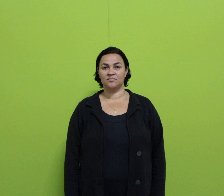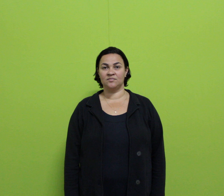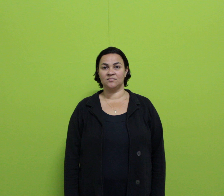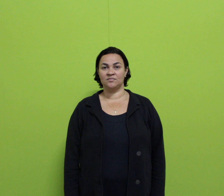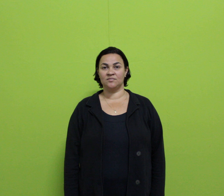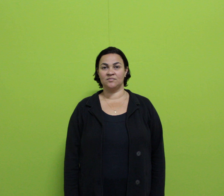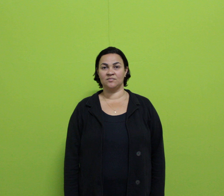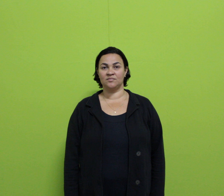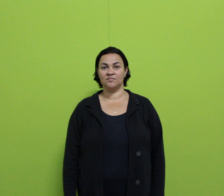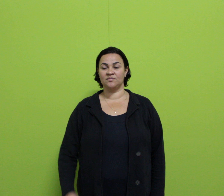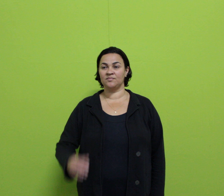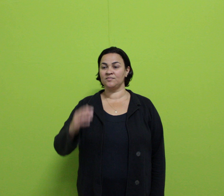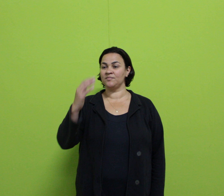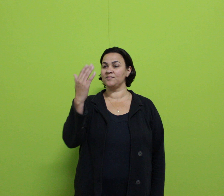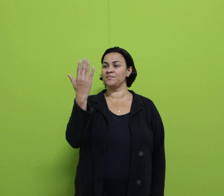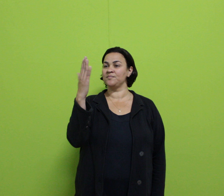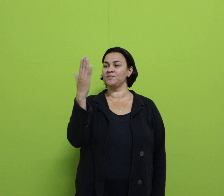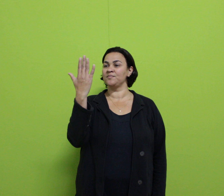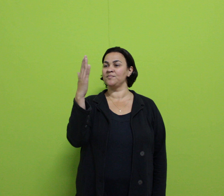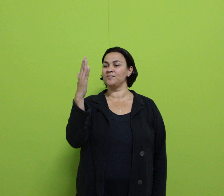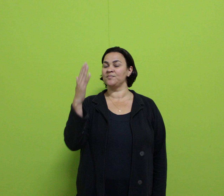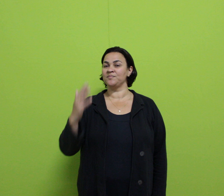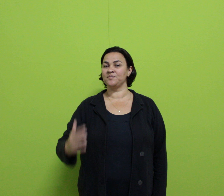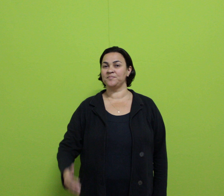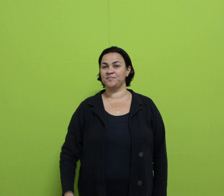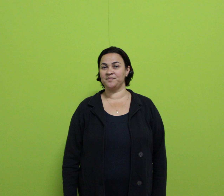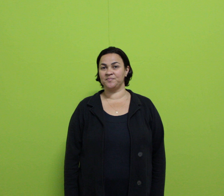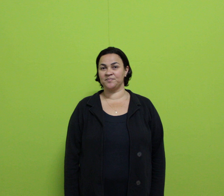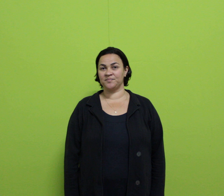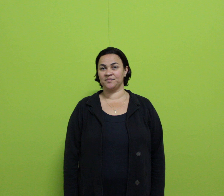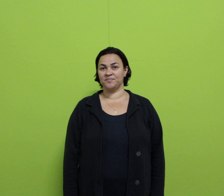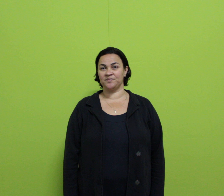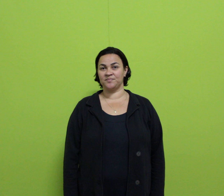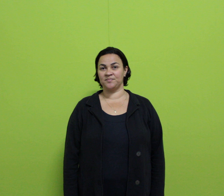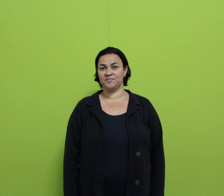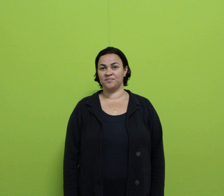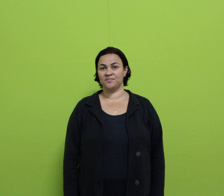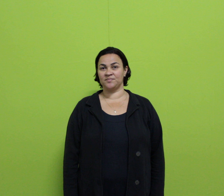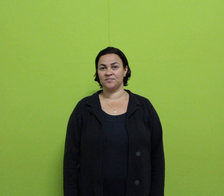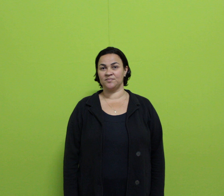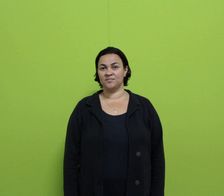espelho